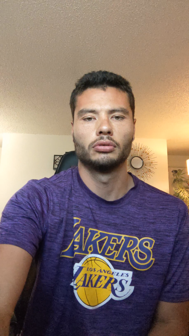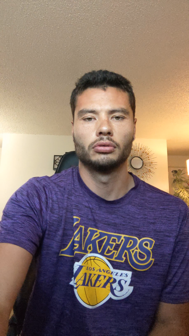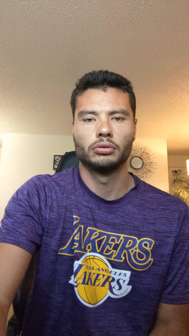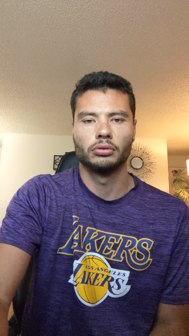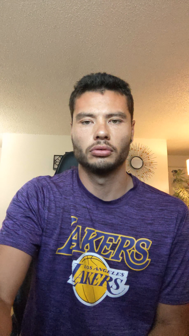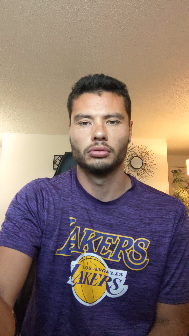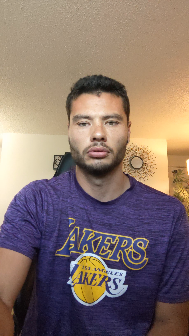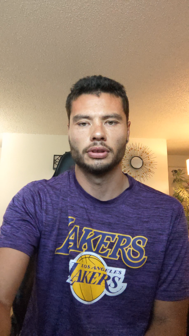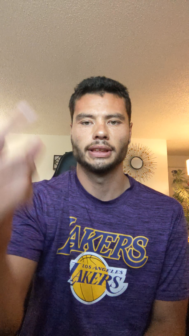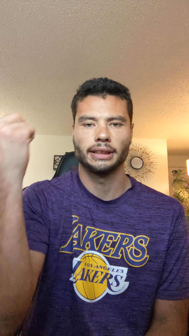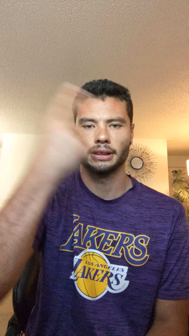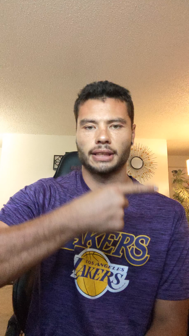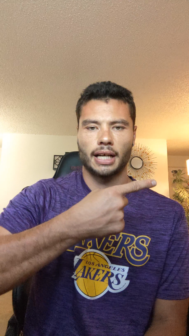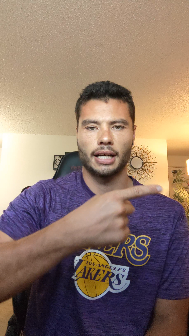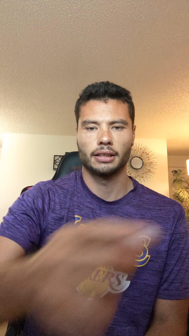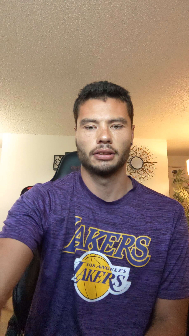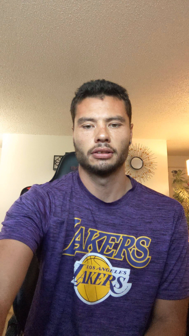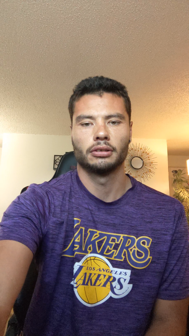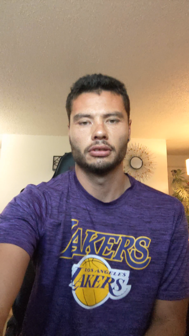day